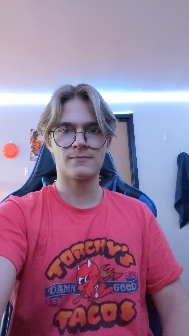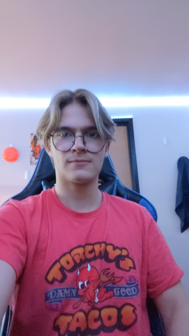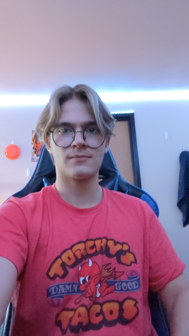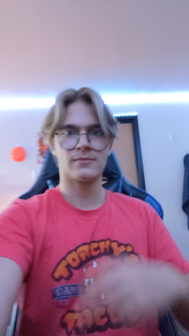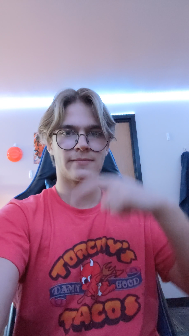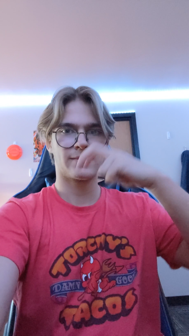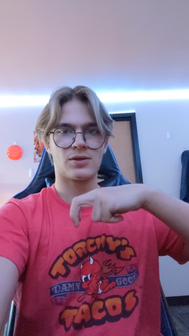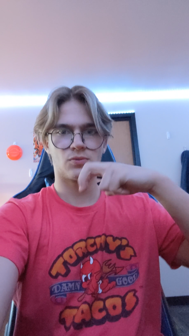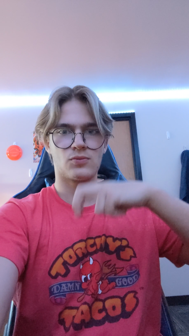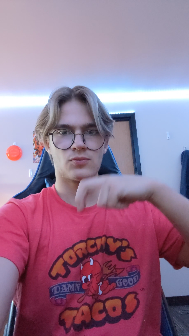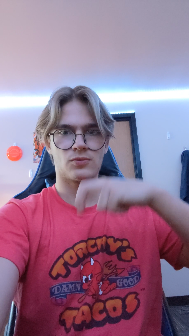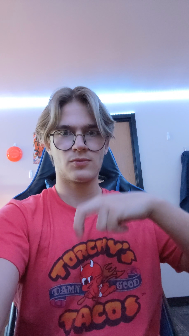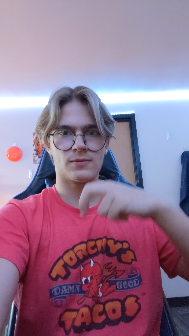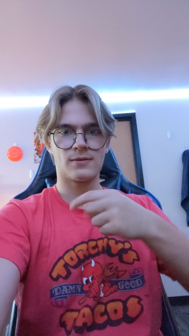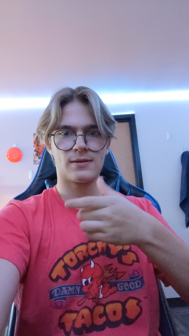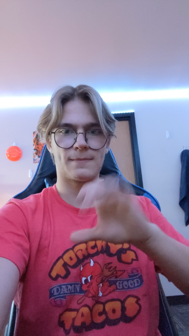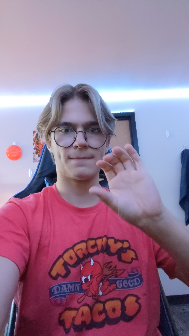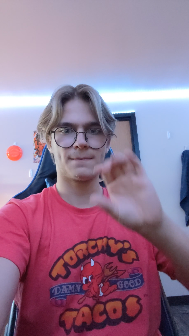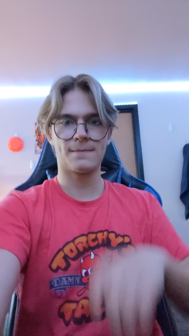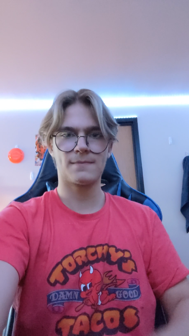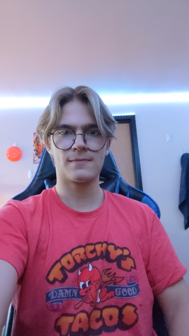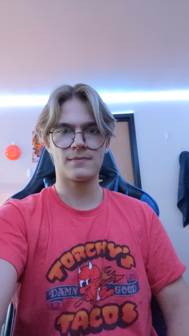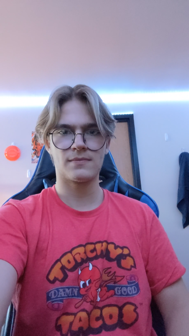potato chip